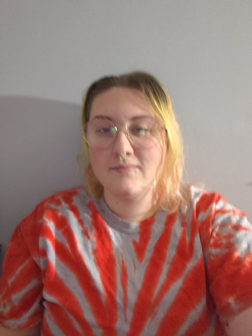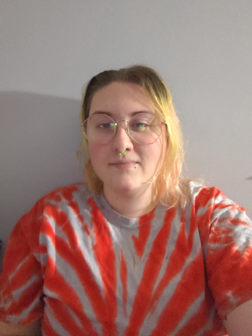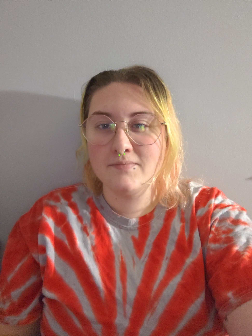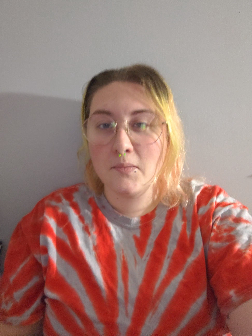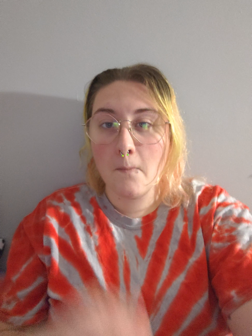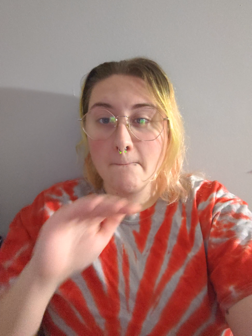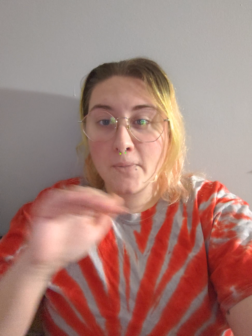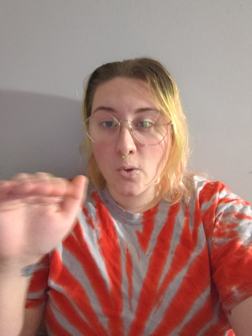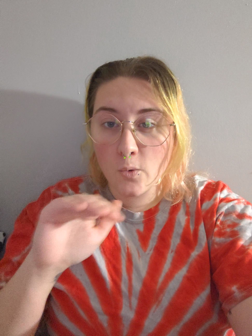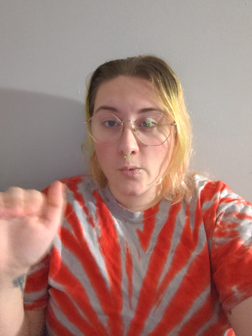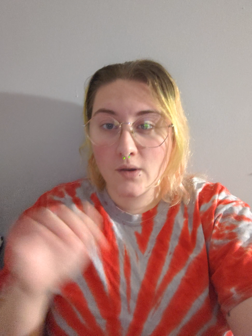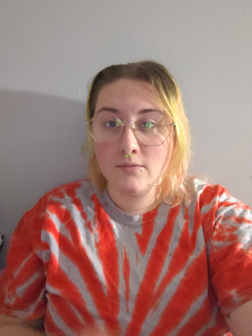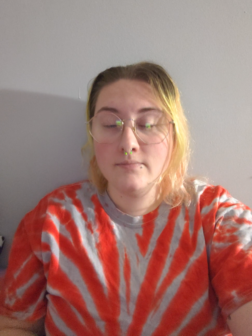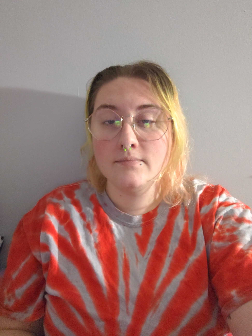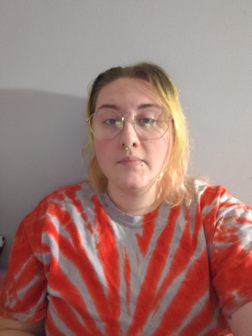pool